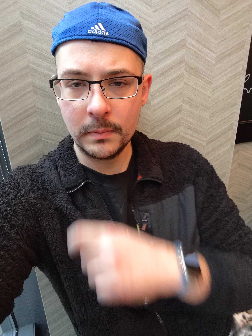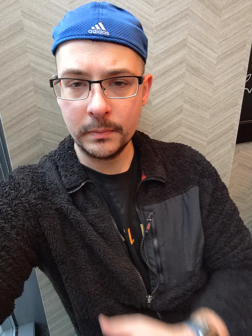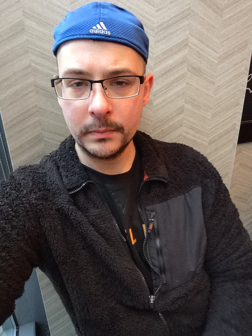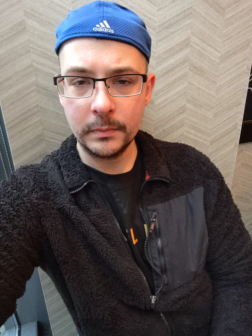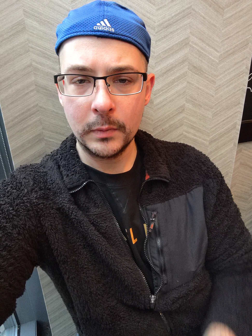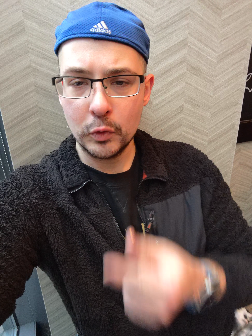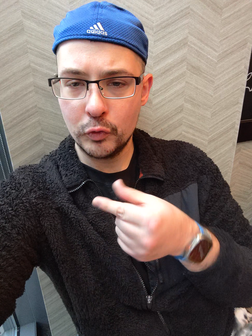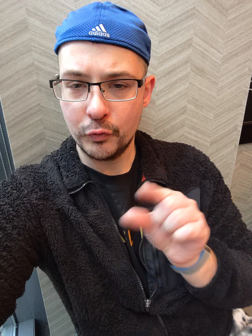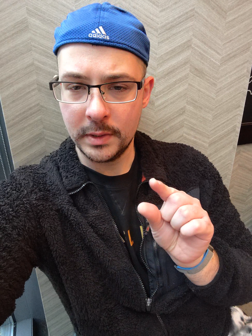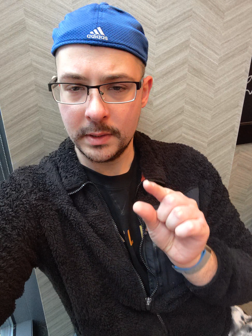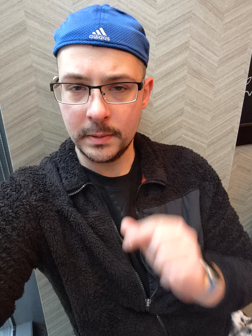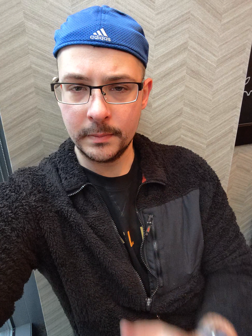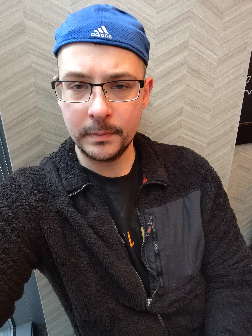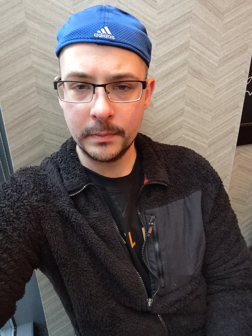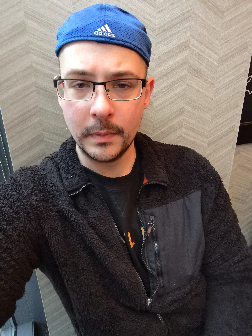green